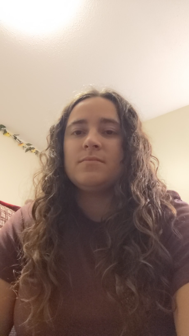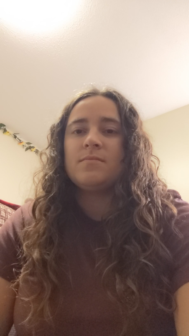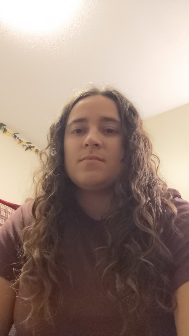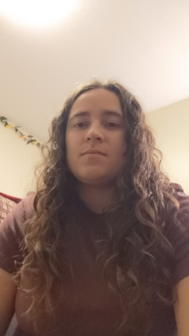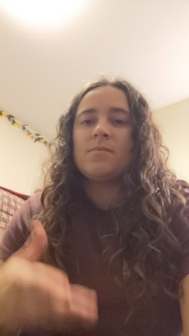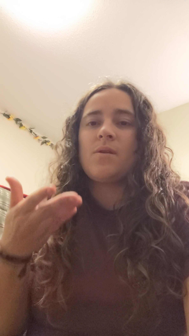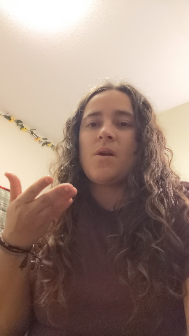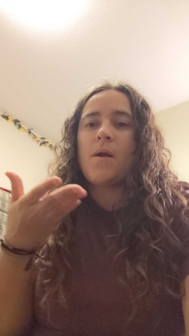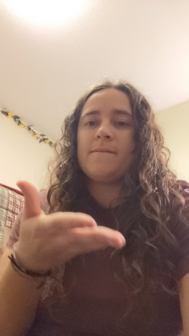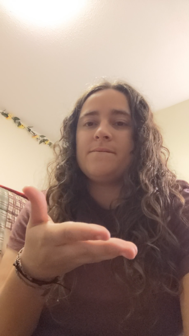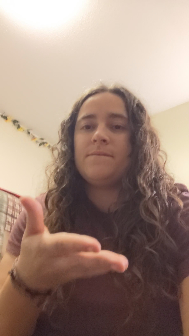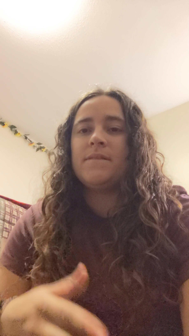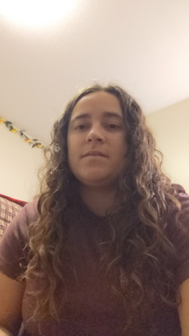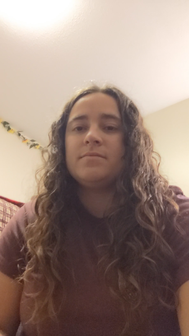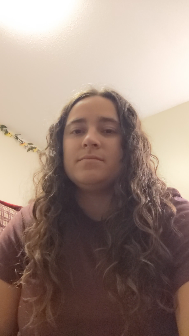oven